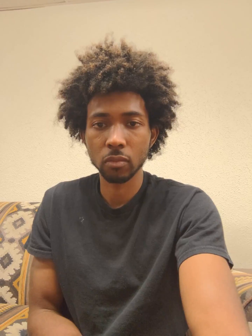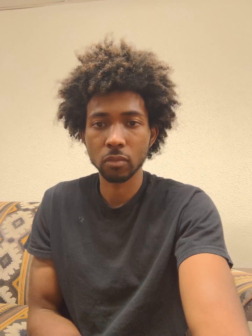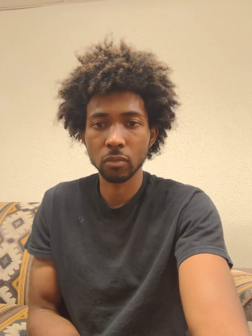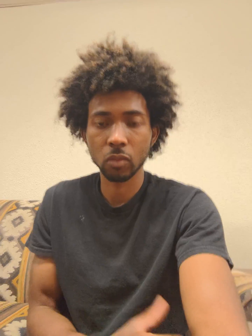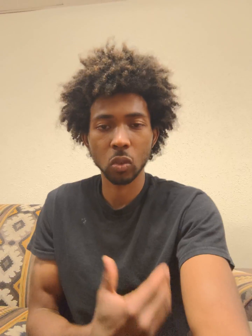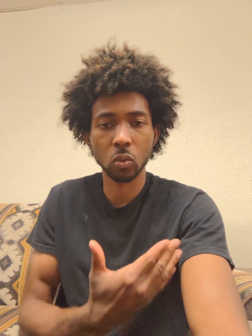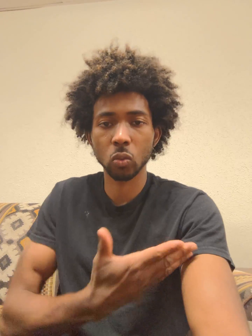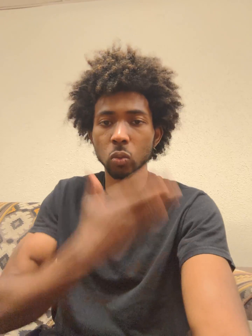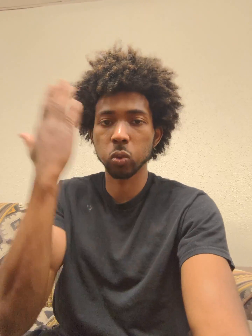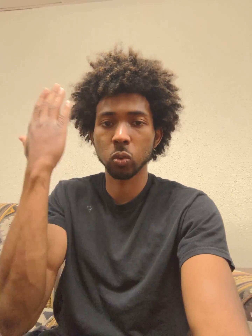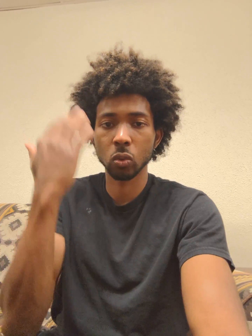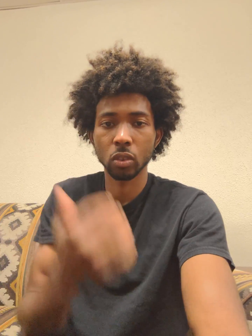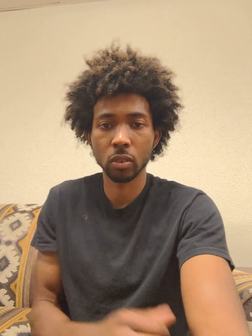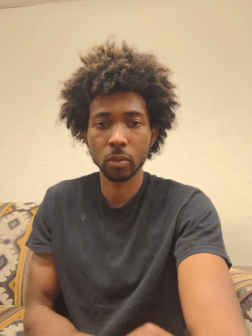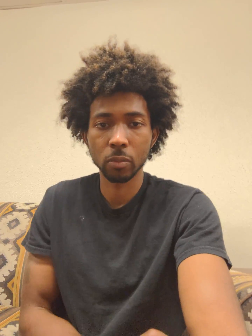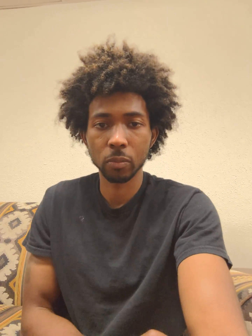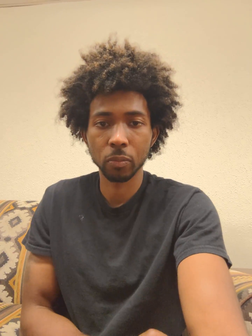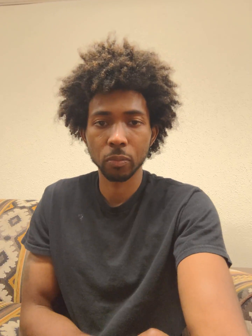all gone